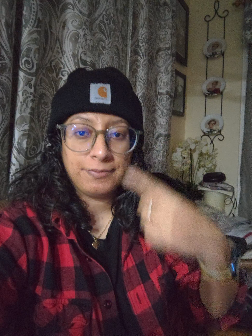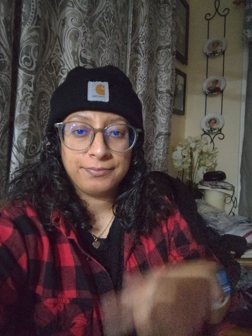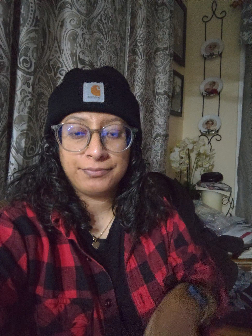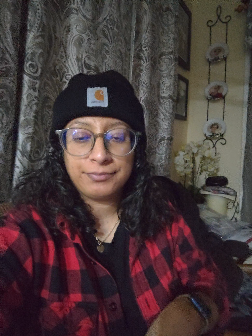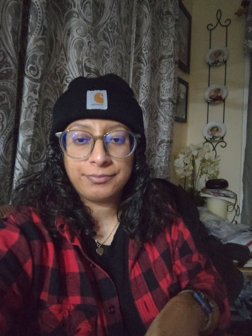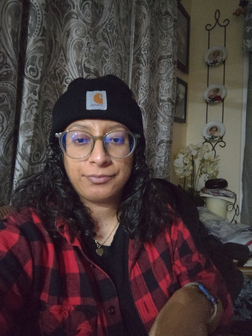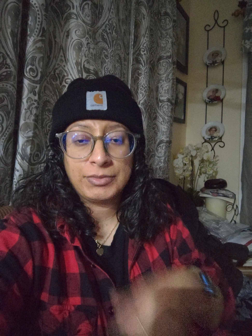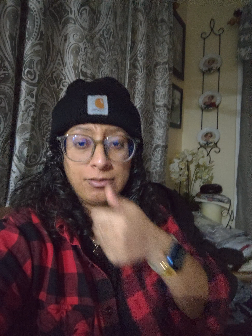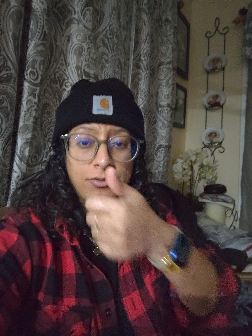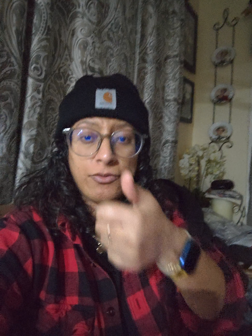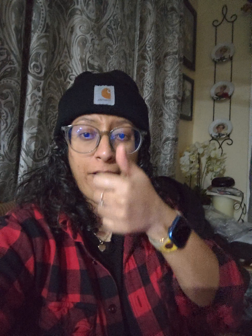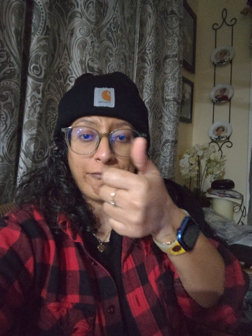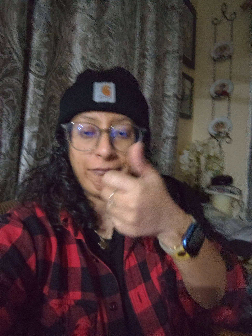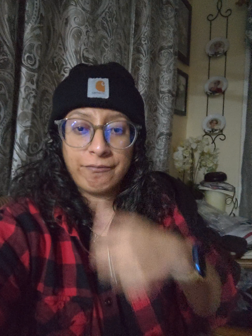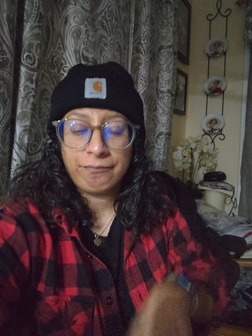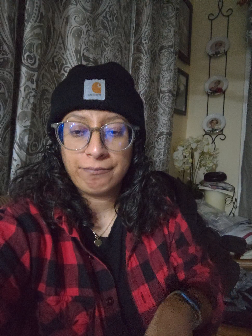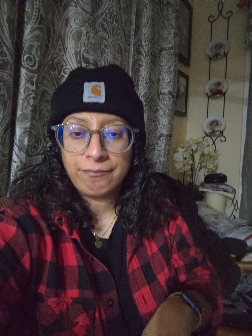yourself